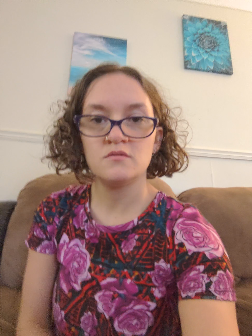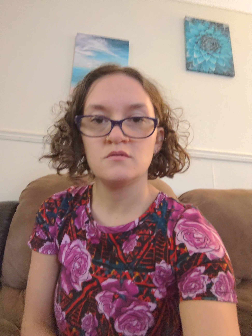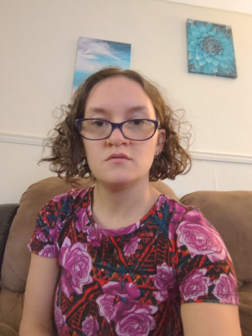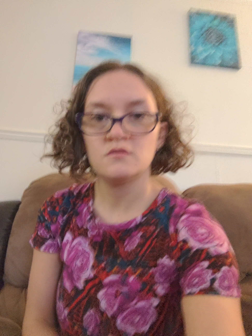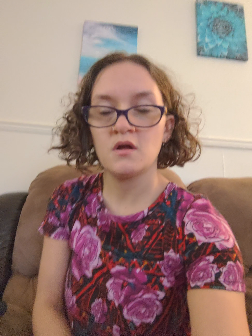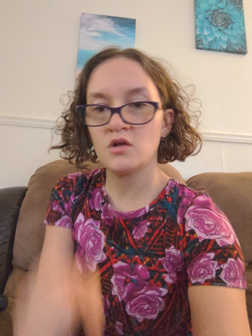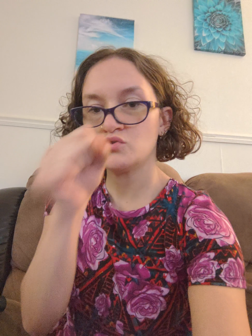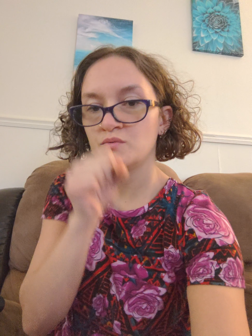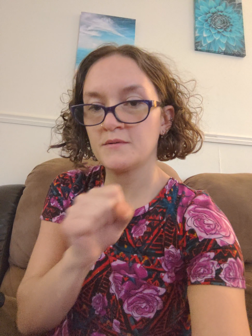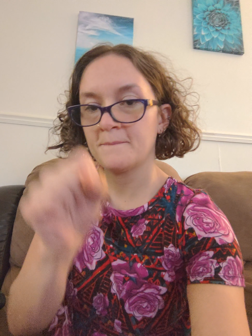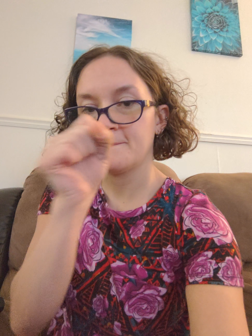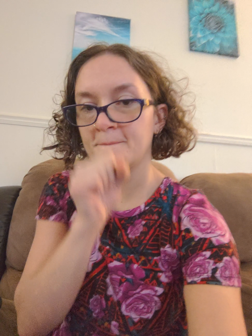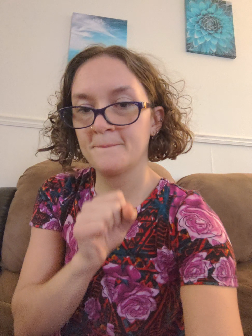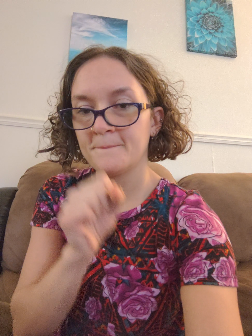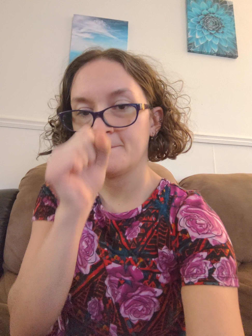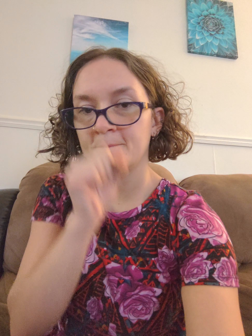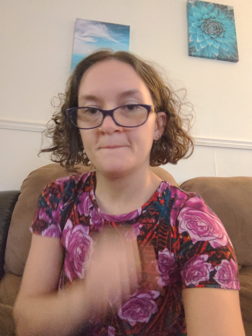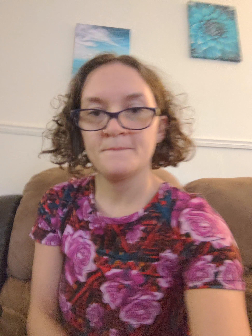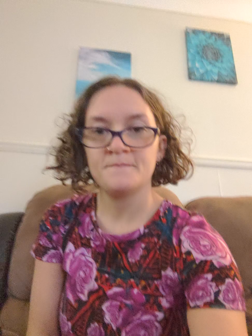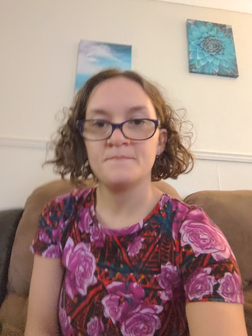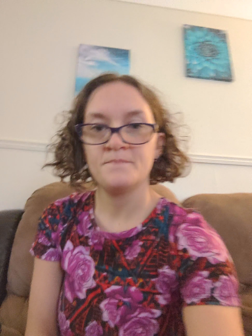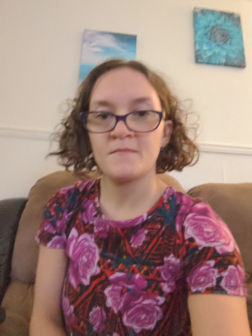ice cream